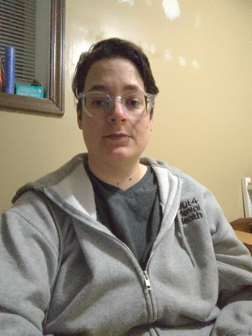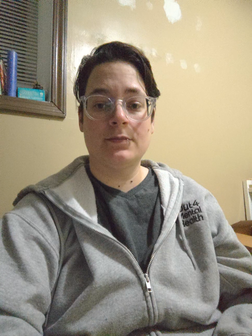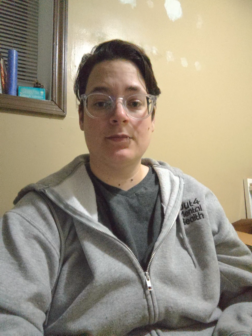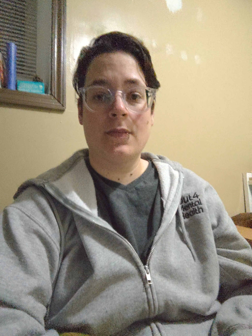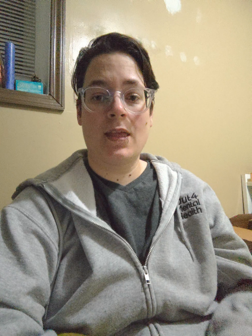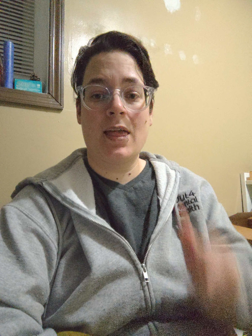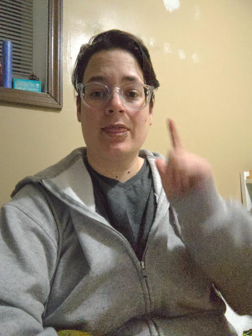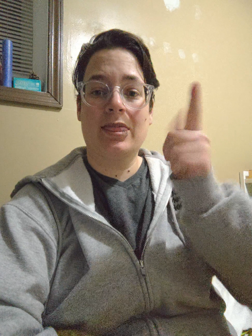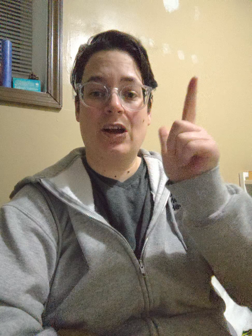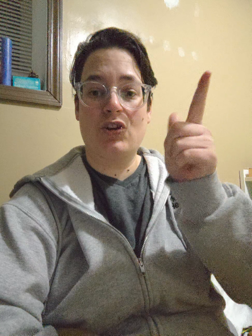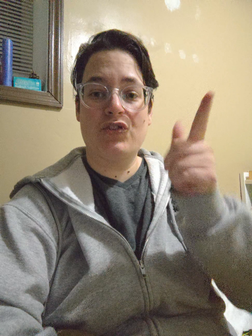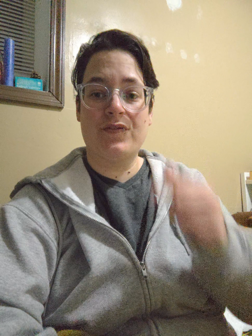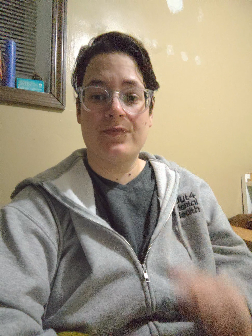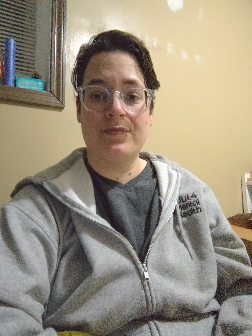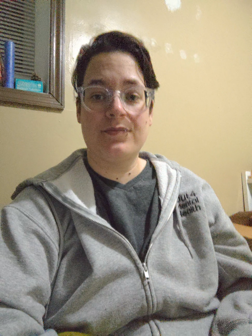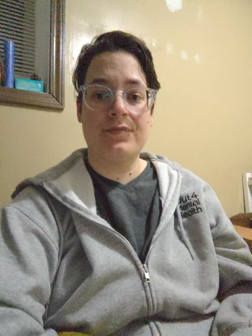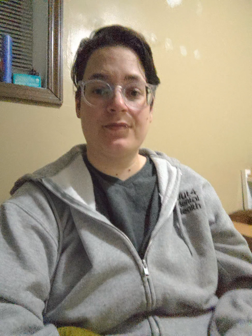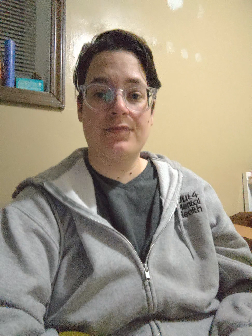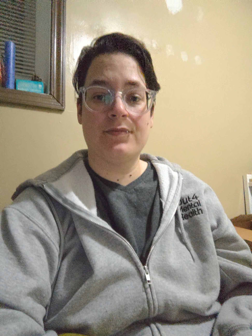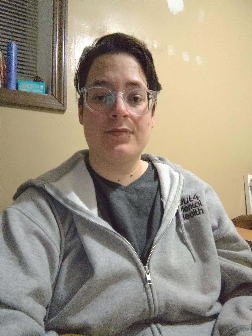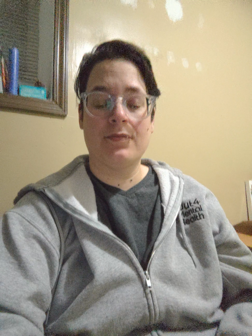later